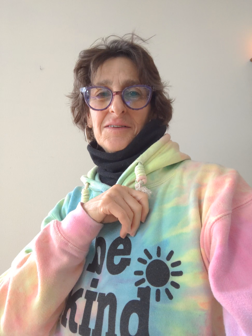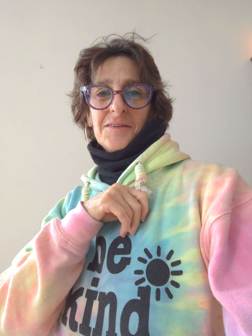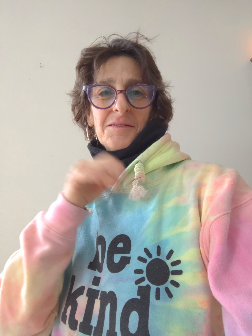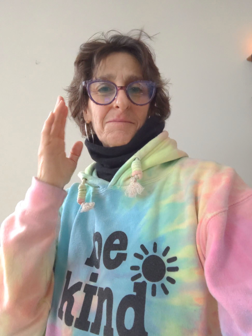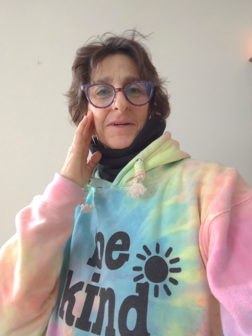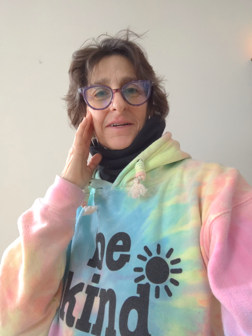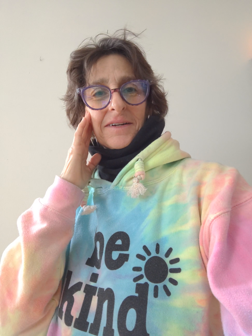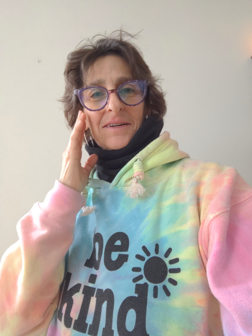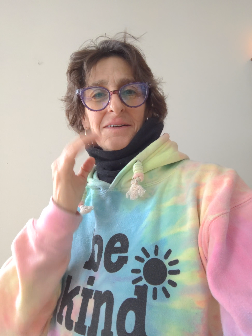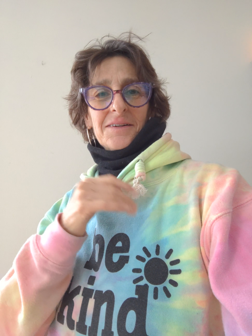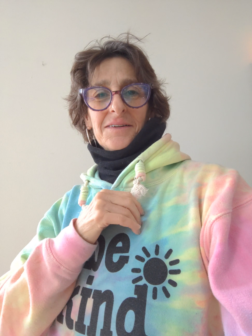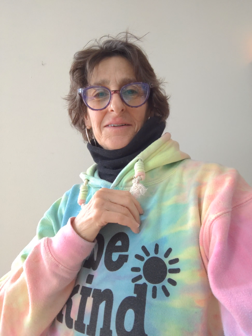bed